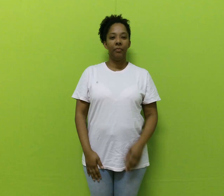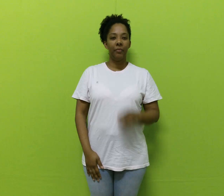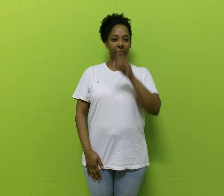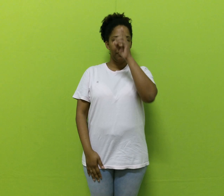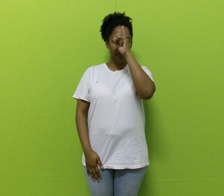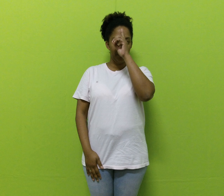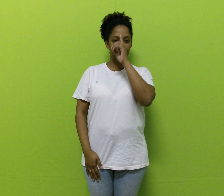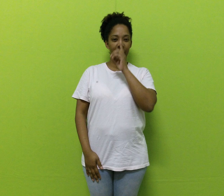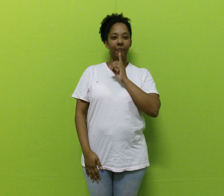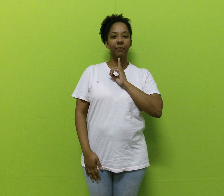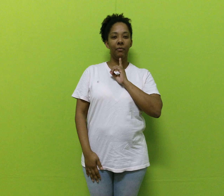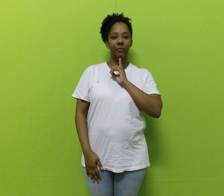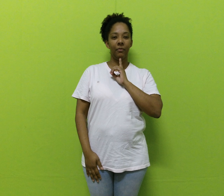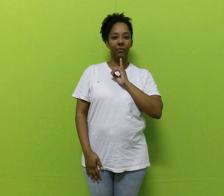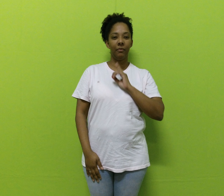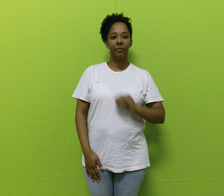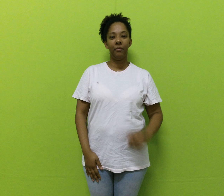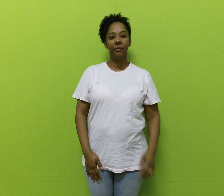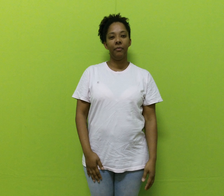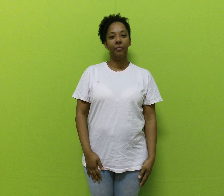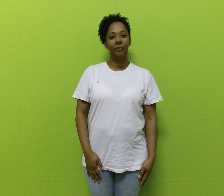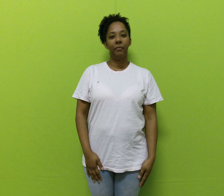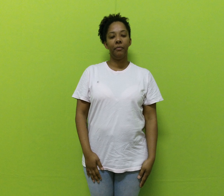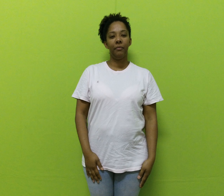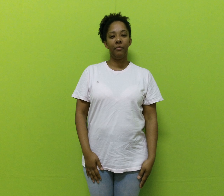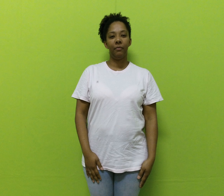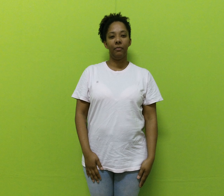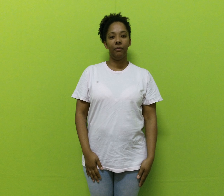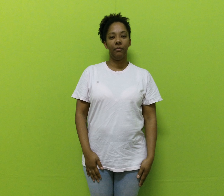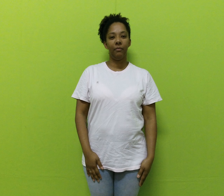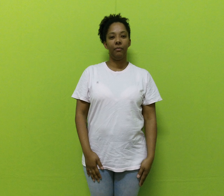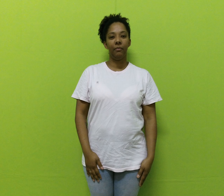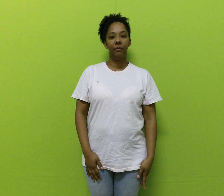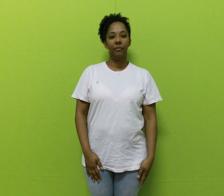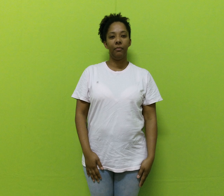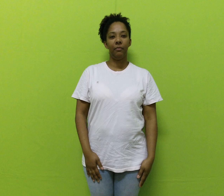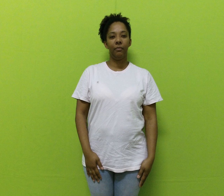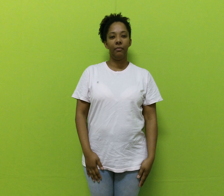amarelo